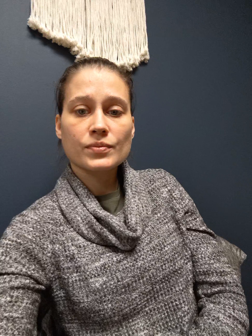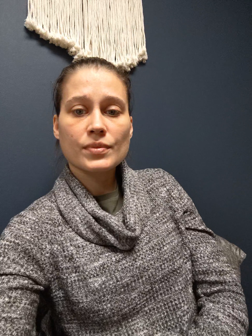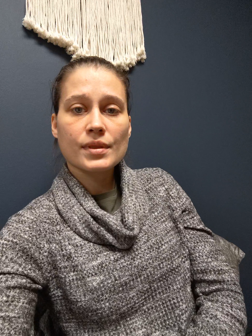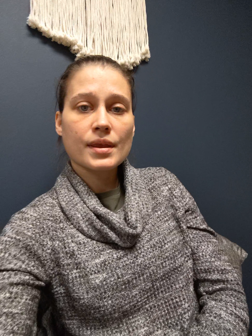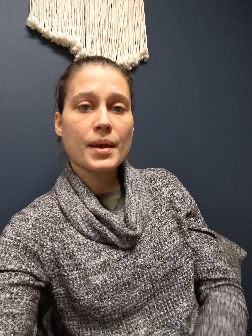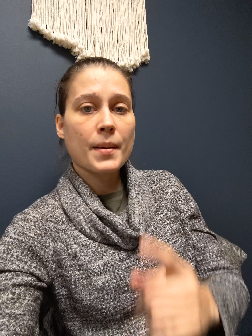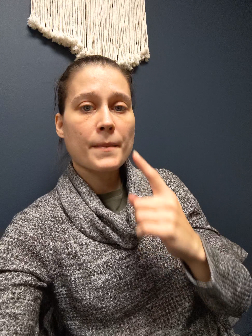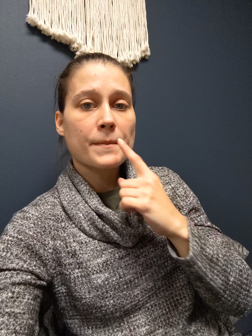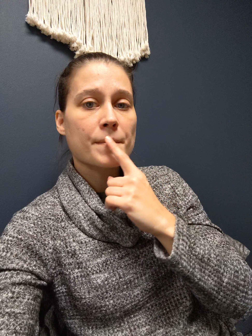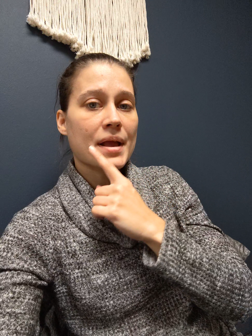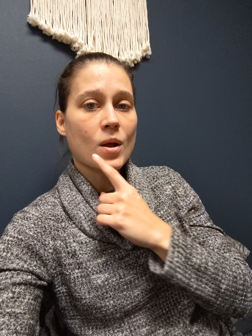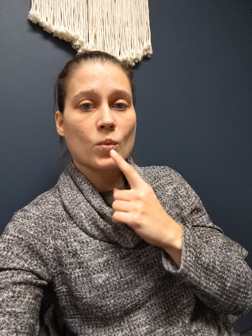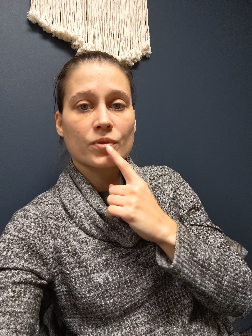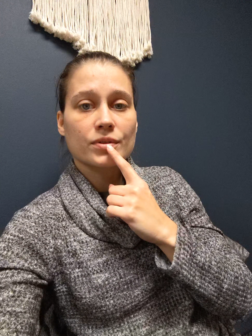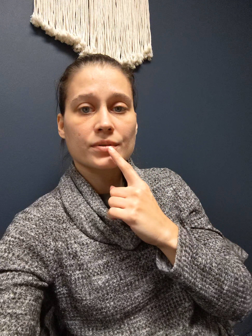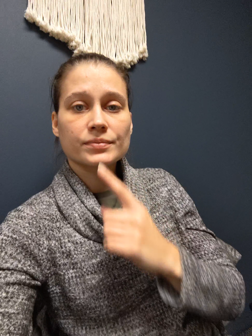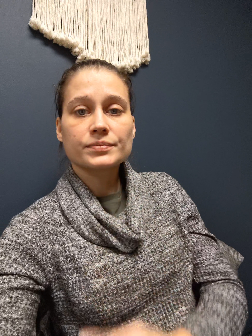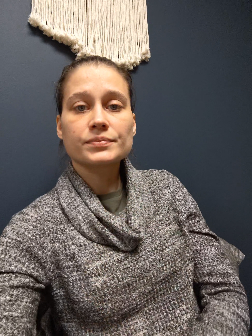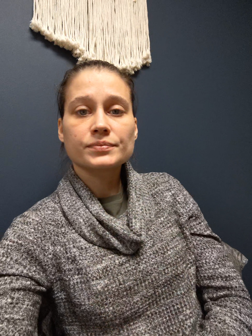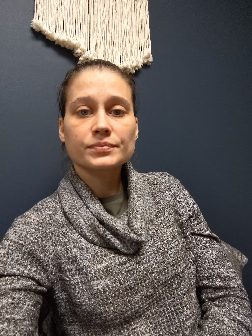mouth